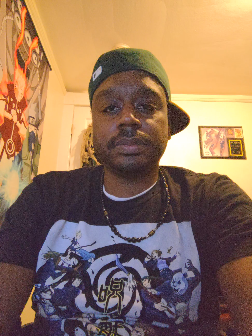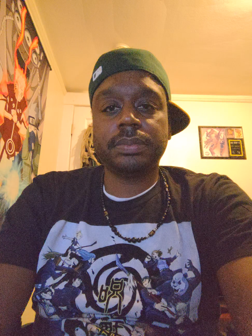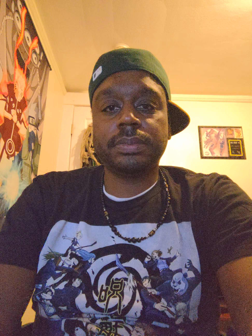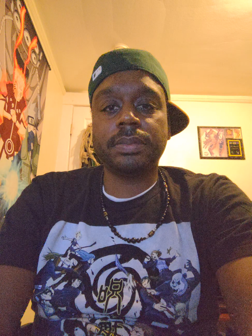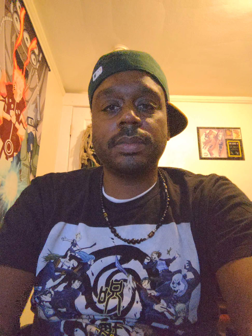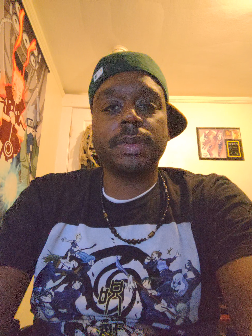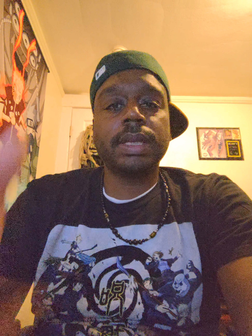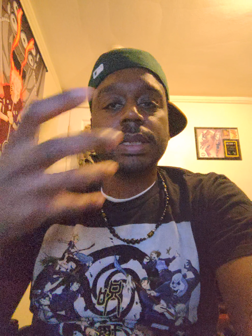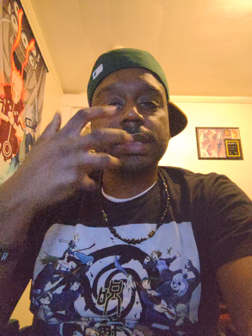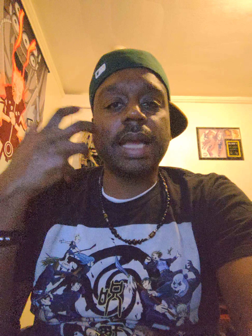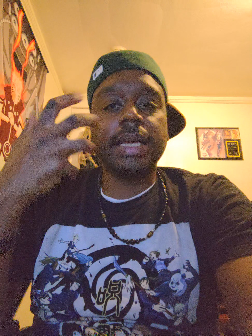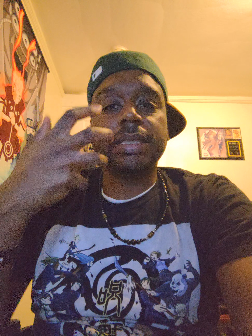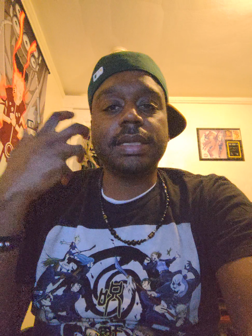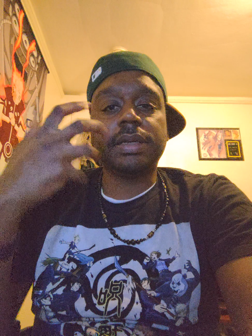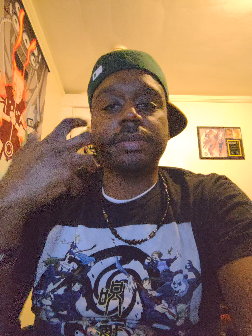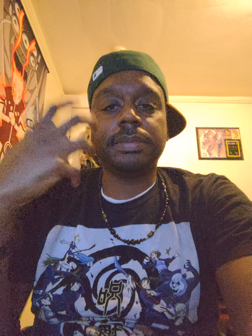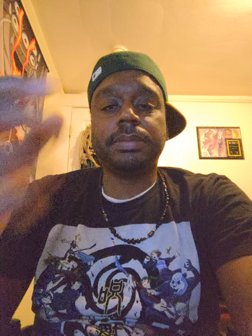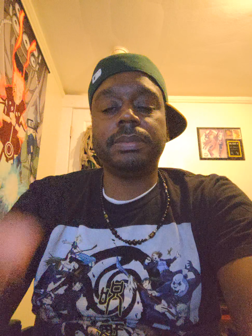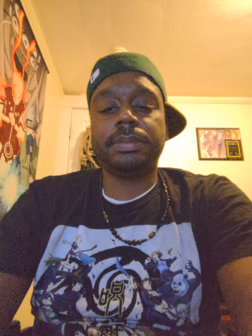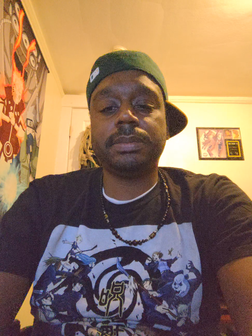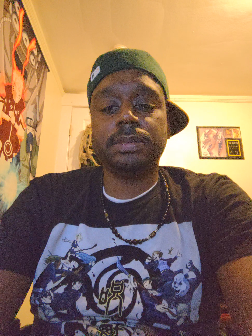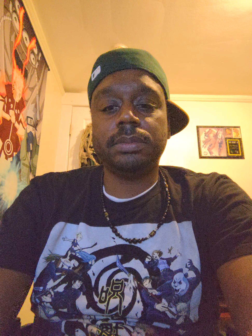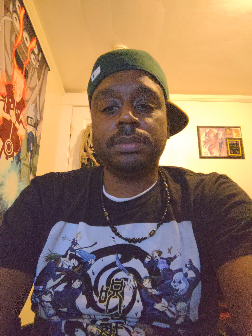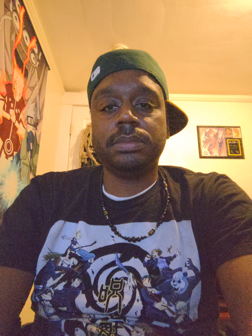tiger